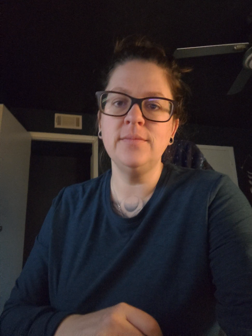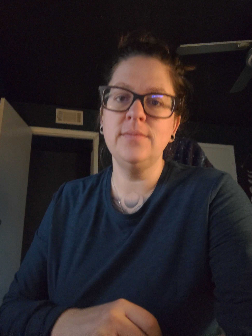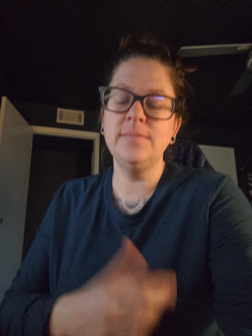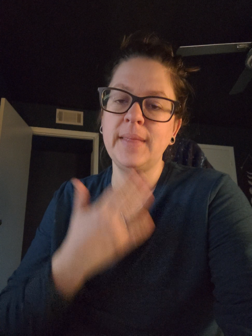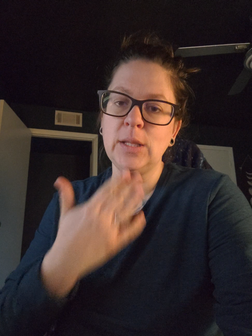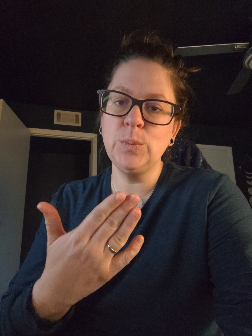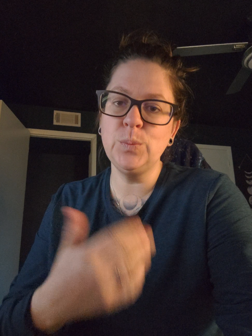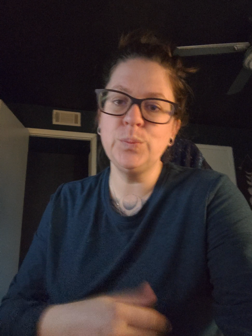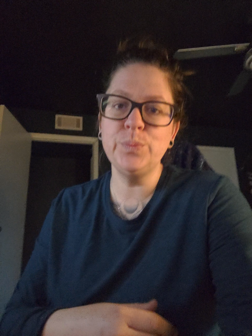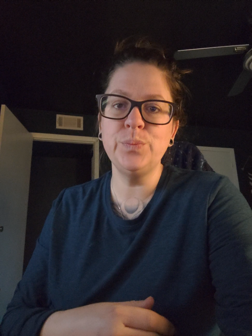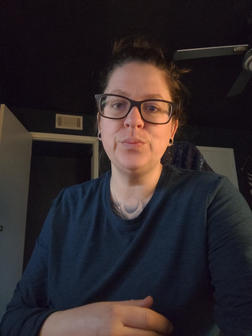thank you